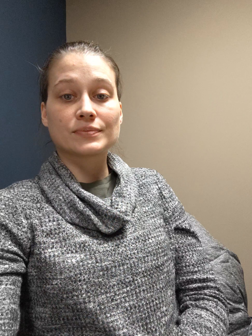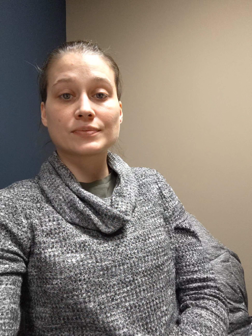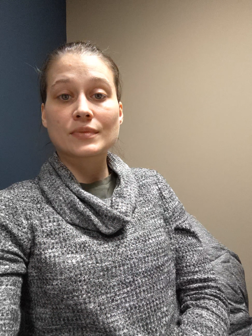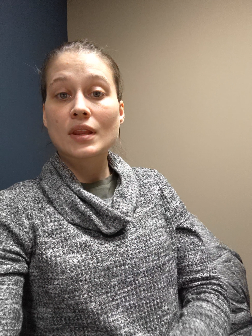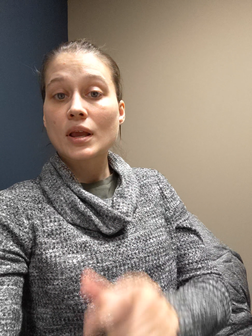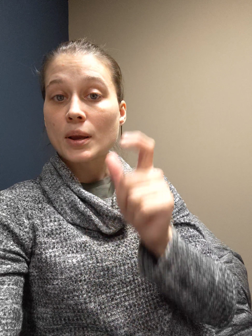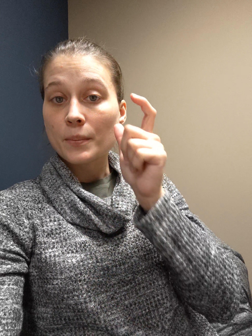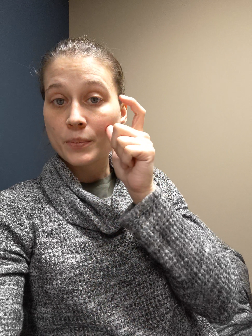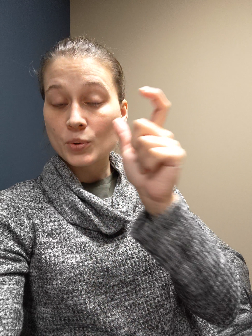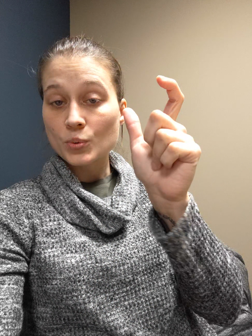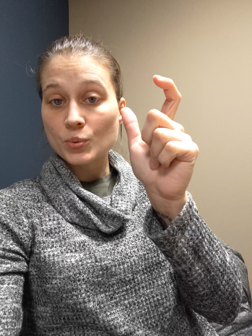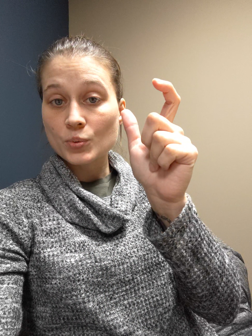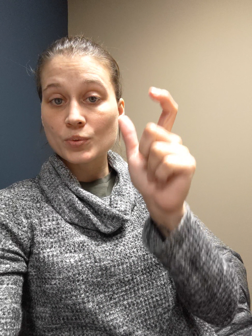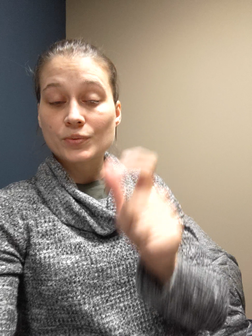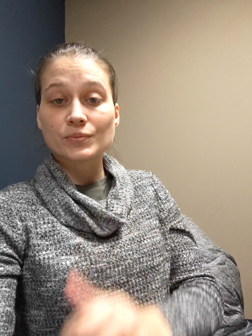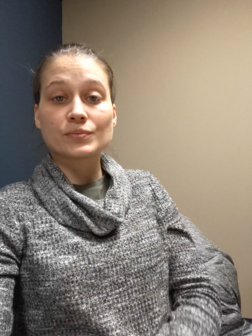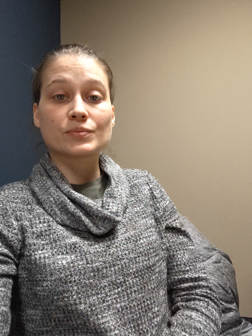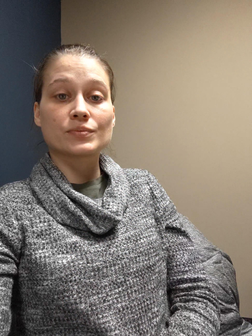moon